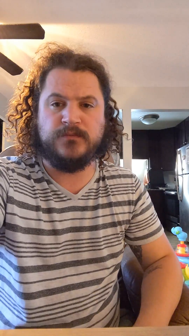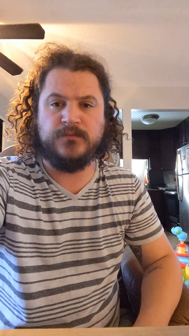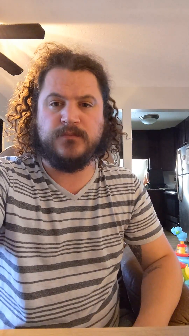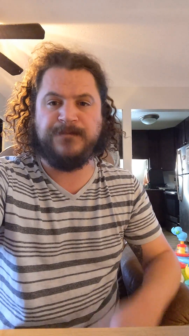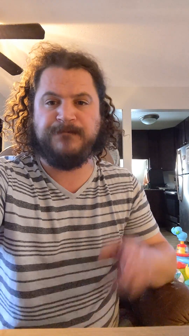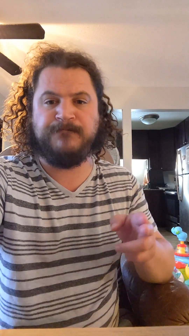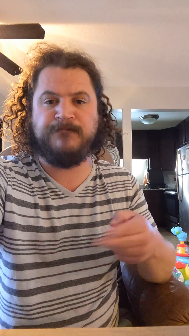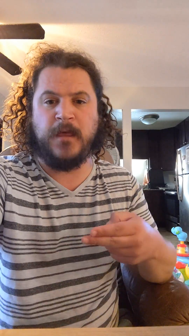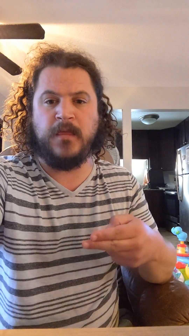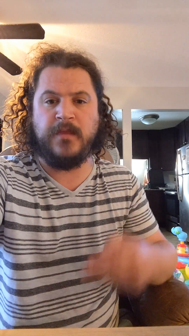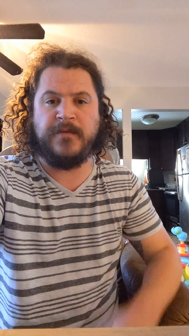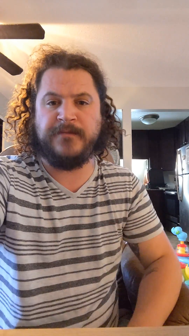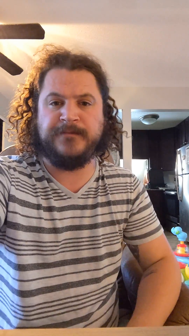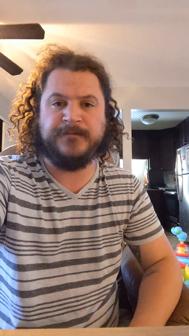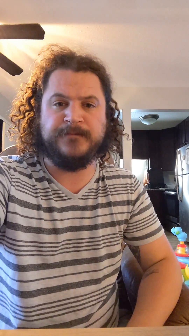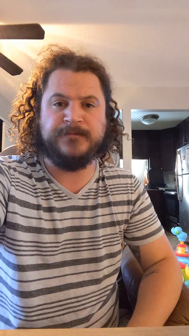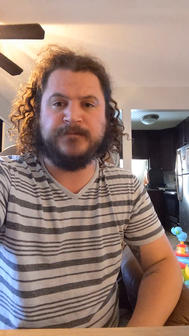belt